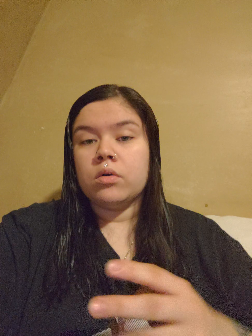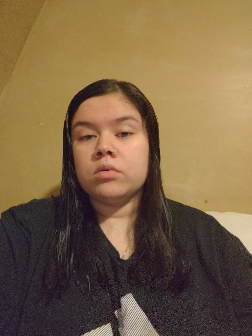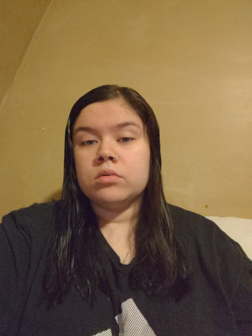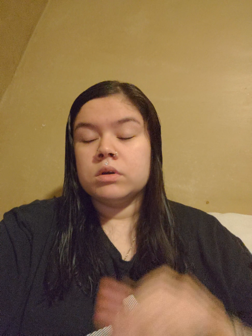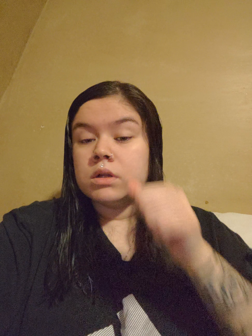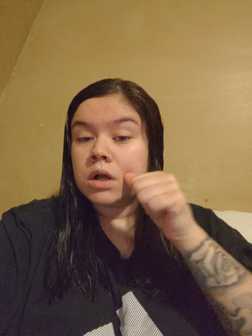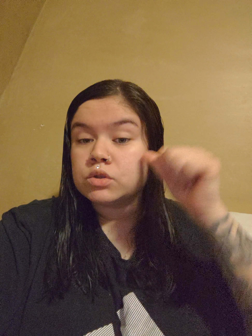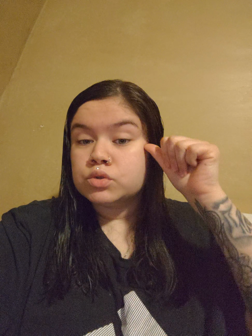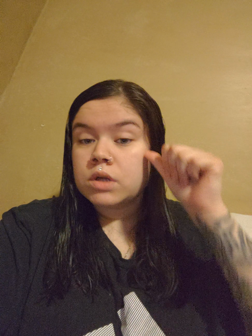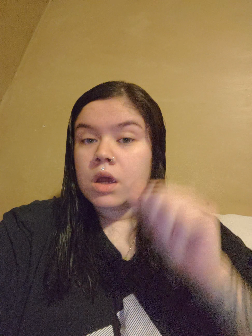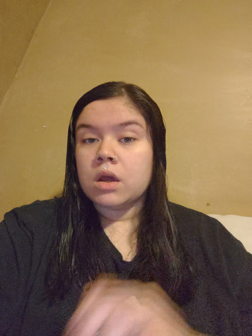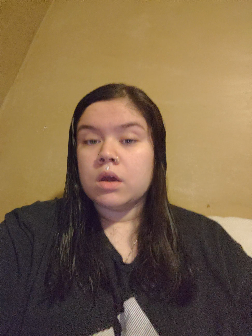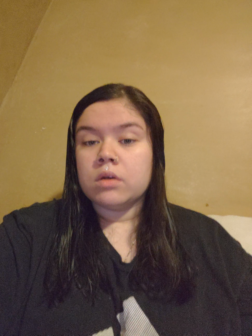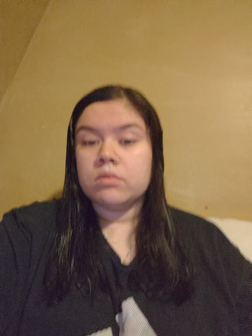yesterday